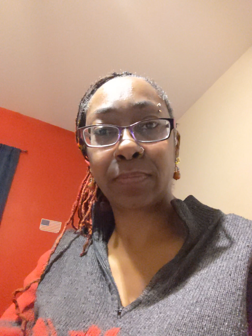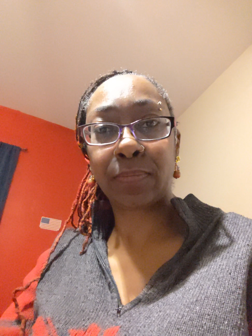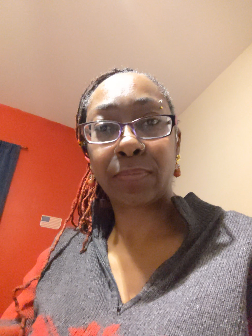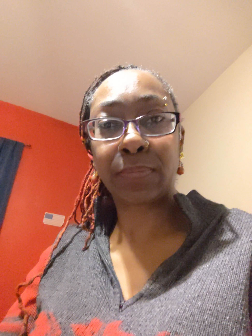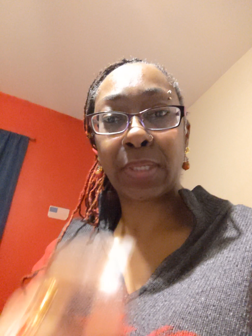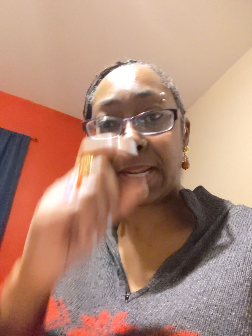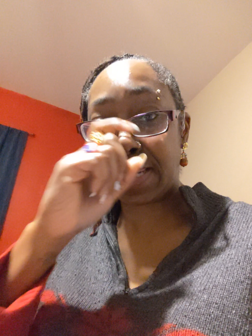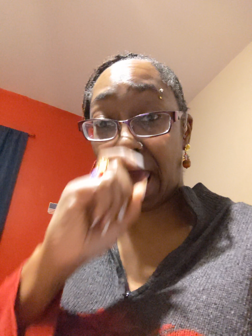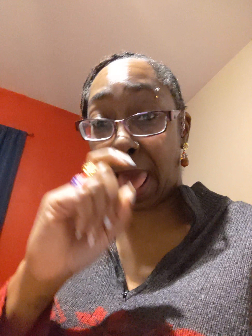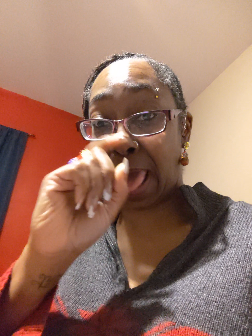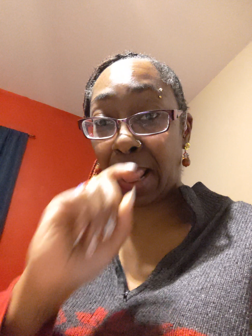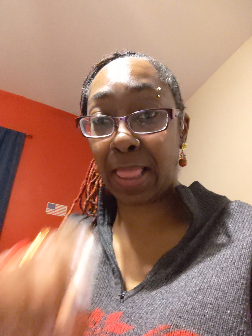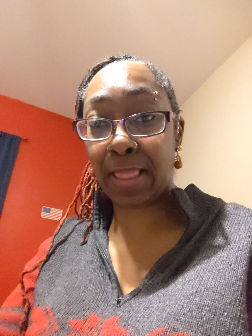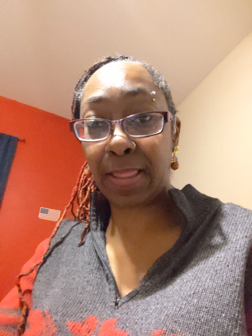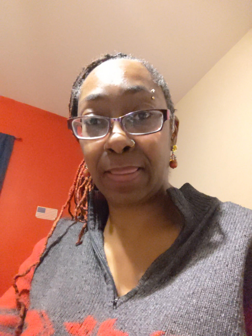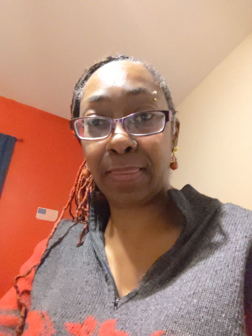doll